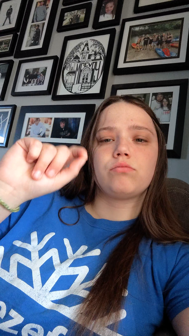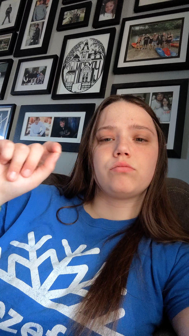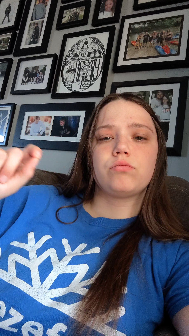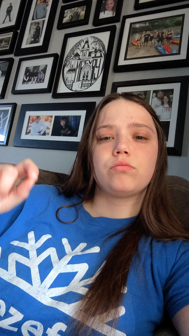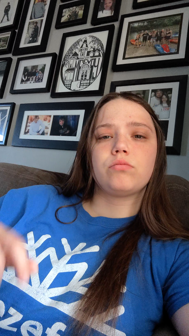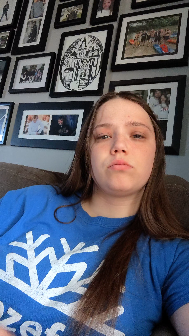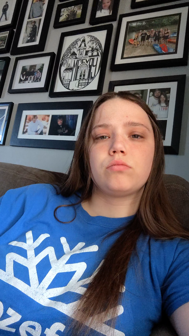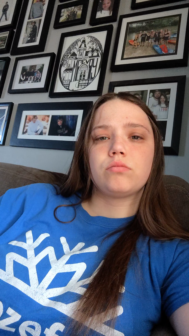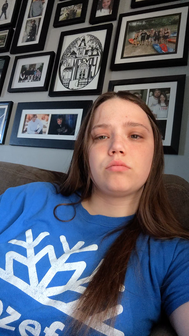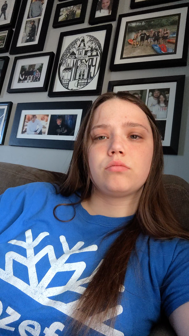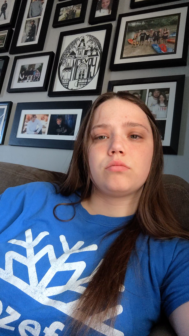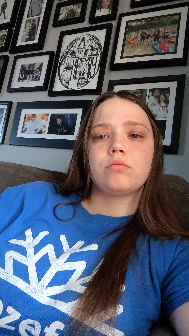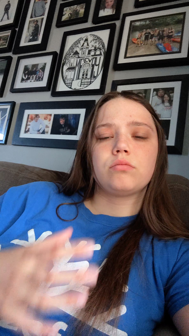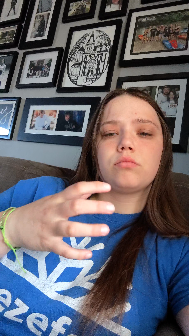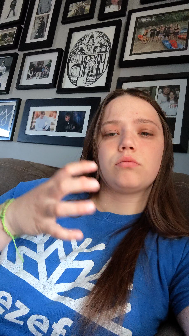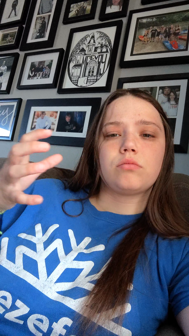a lot